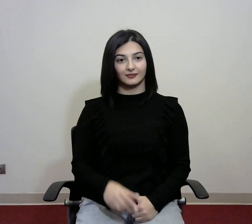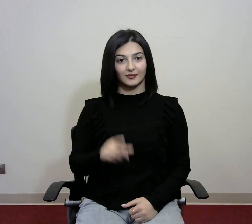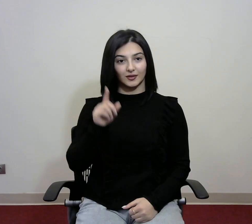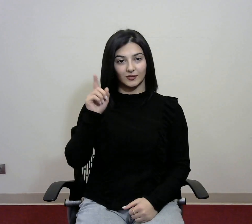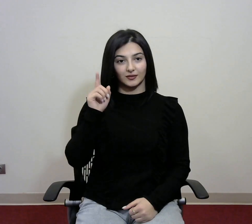onun